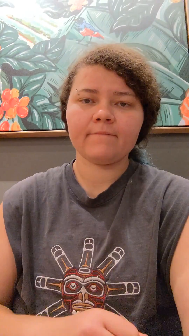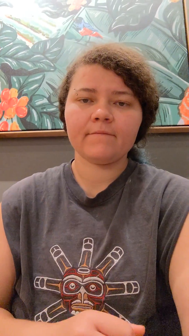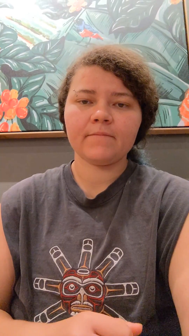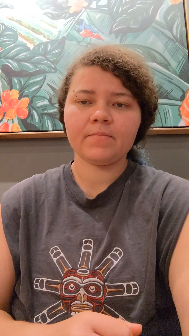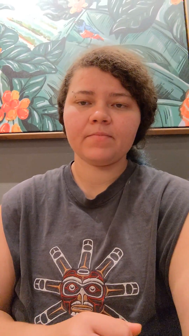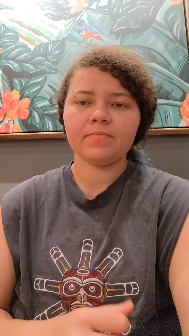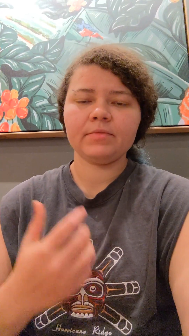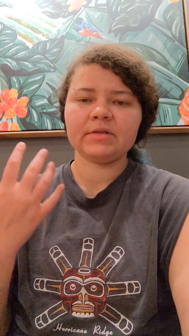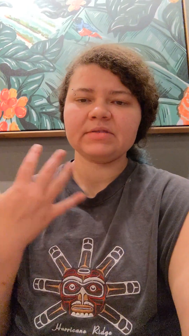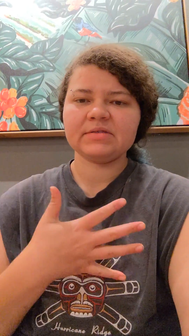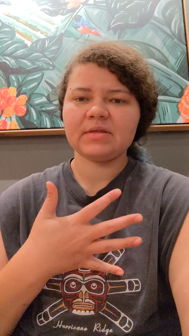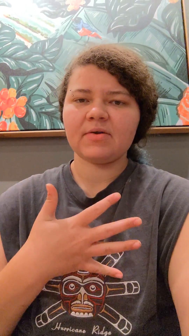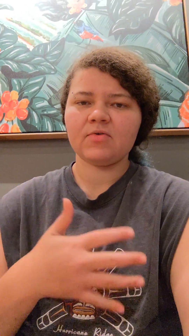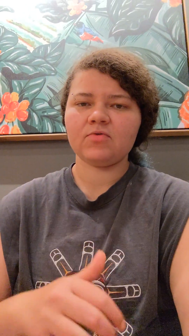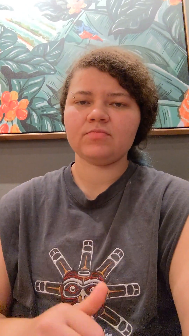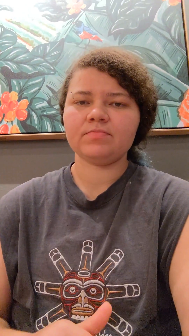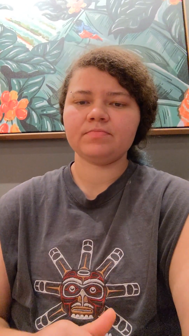scared